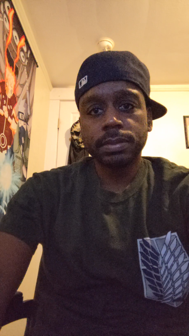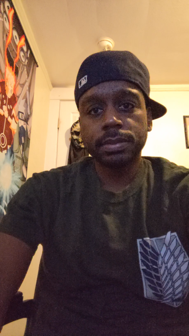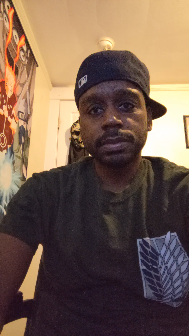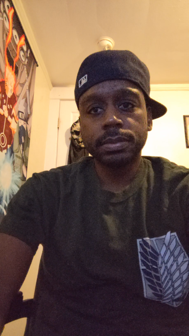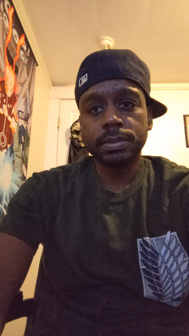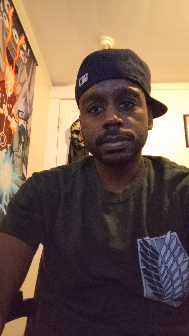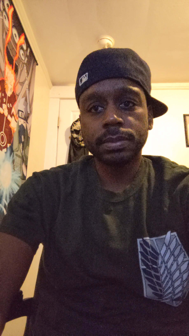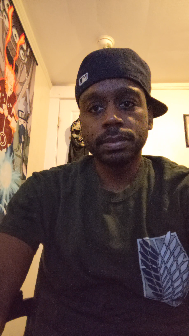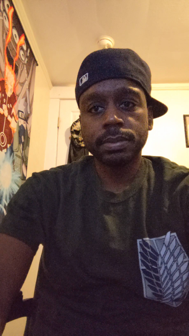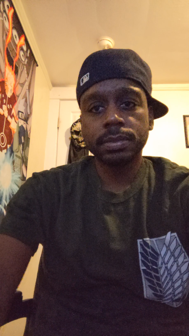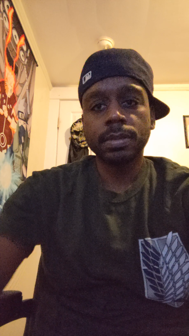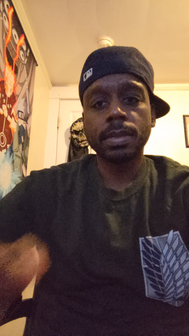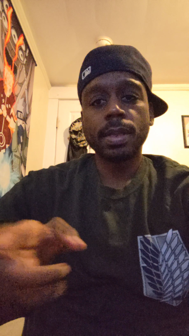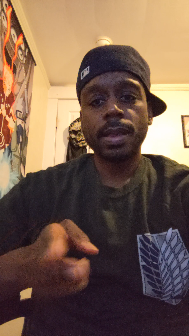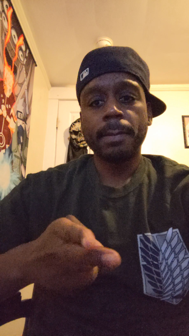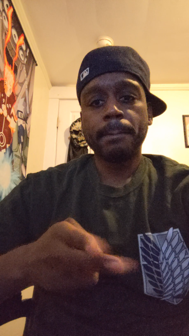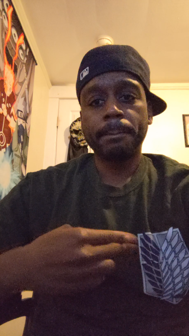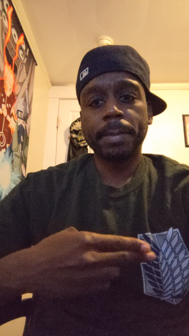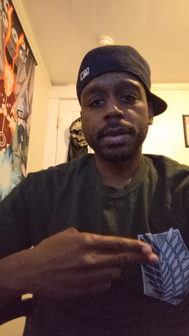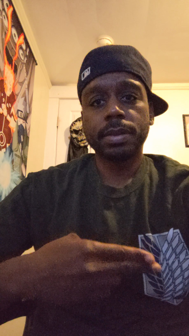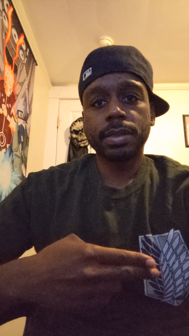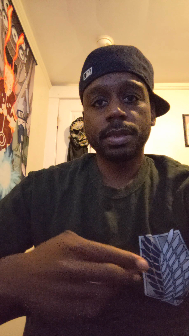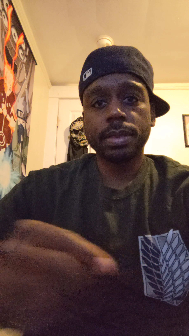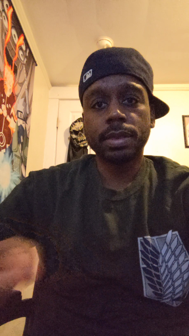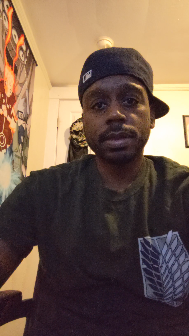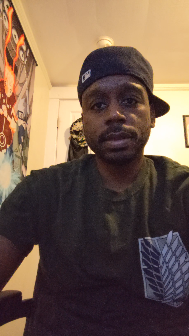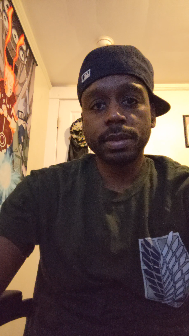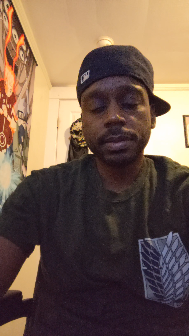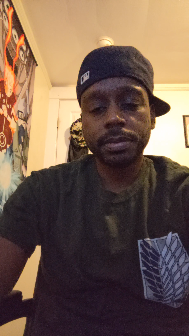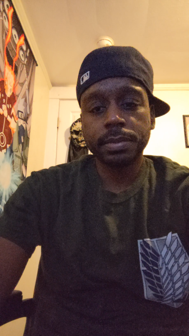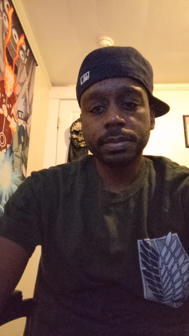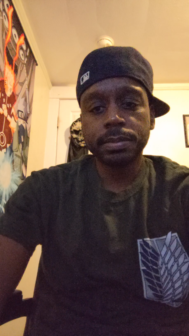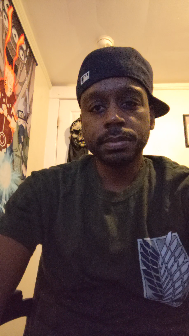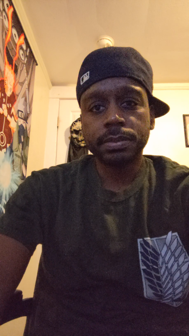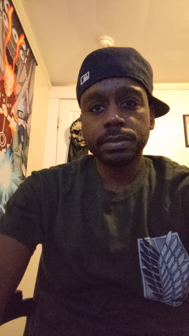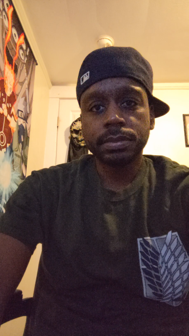belt